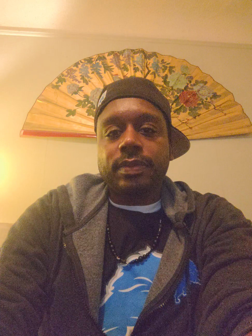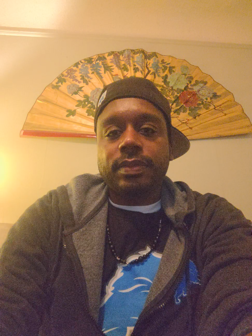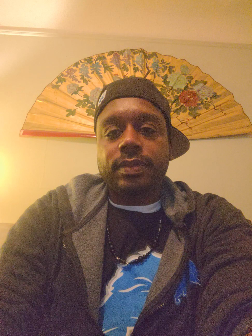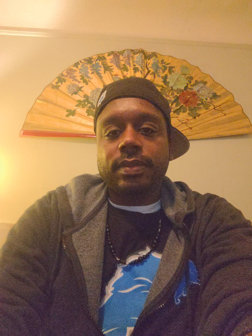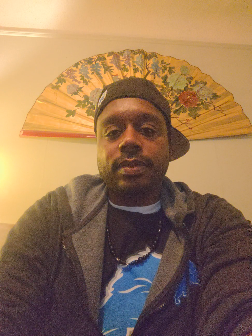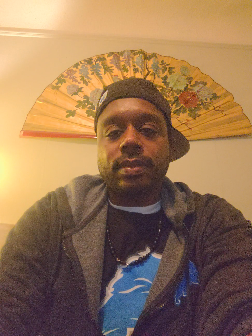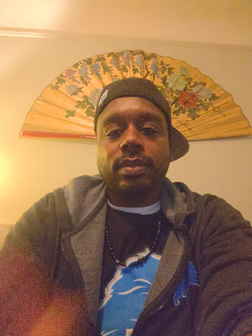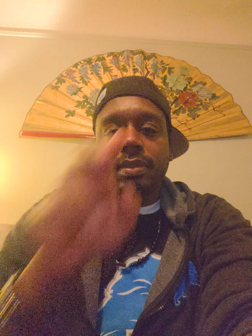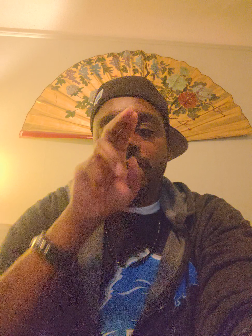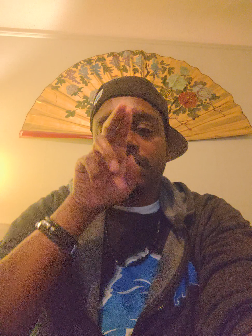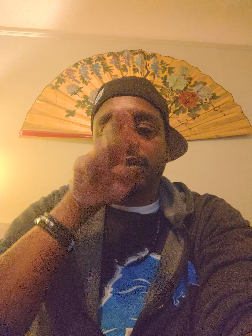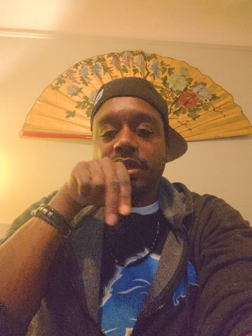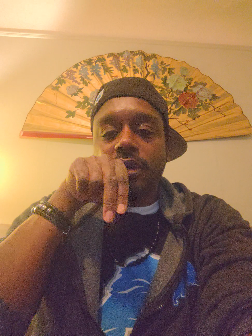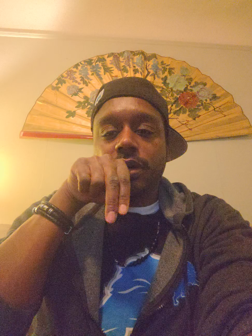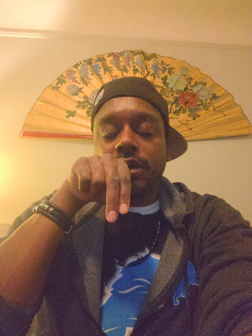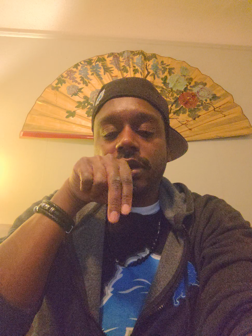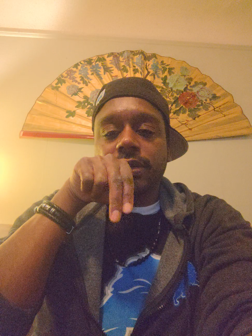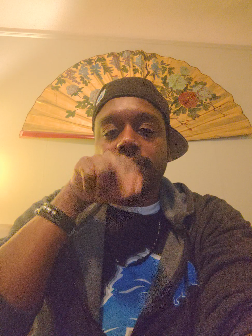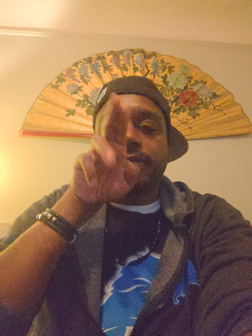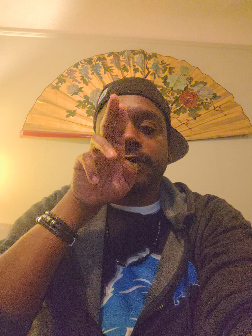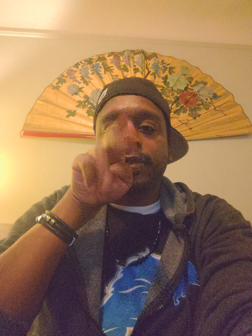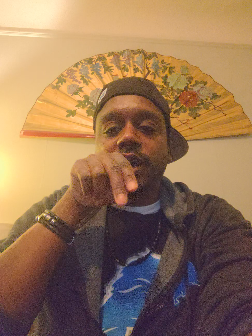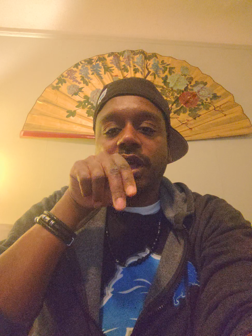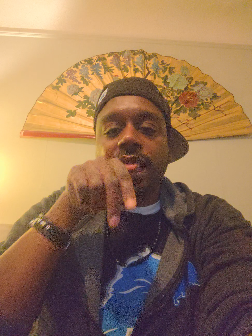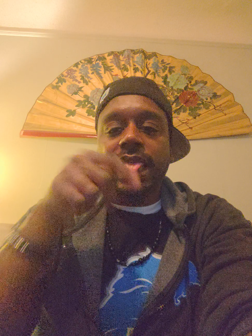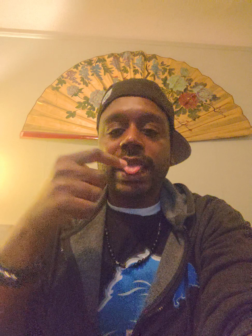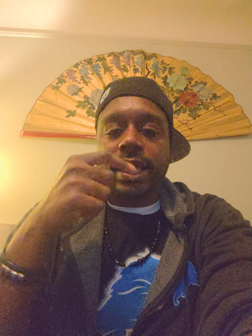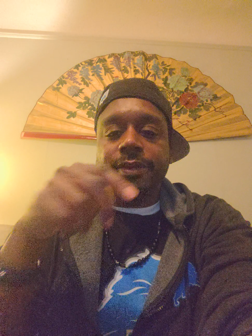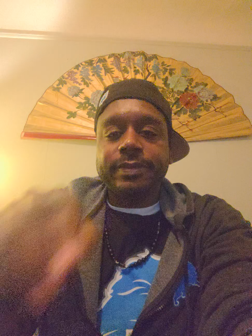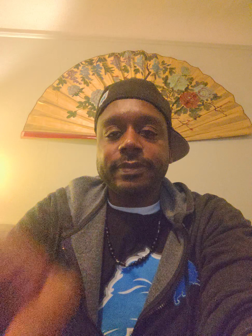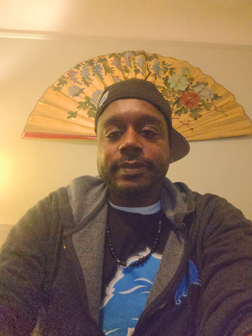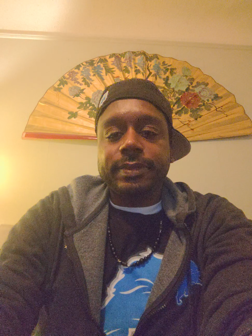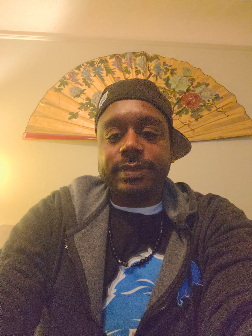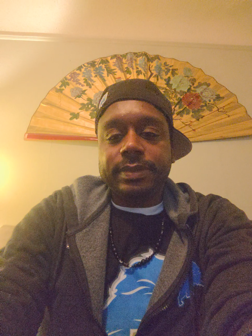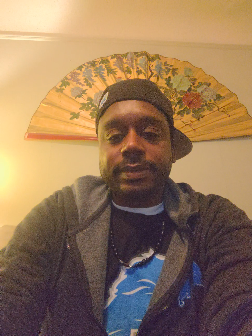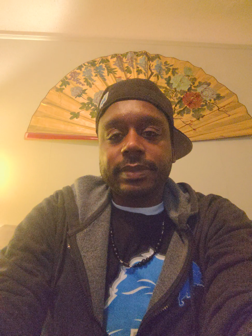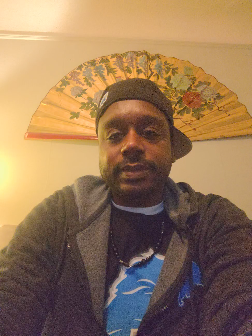tongue